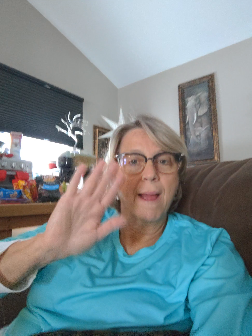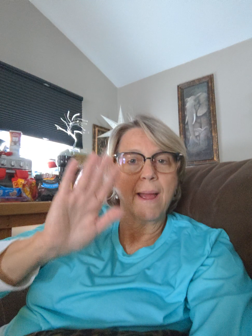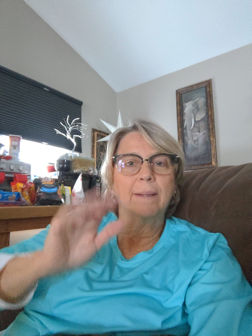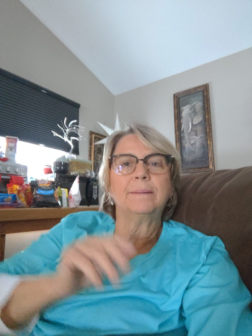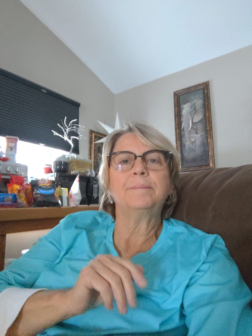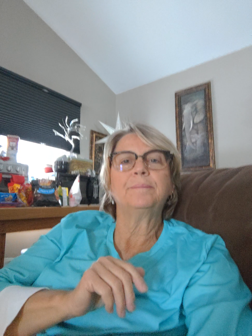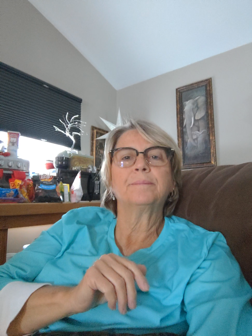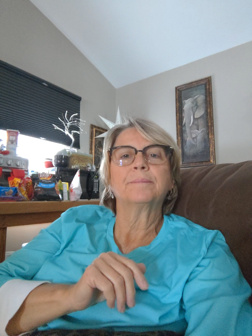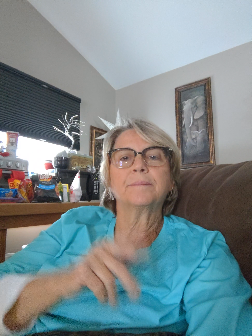bye